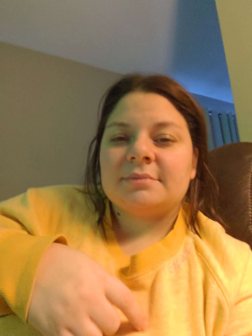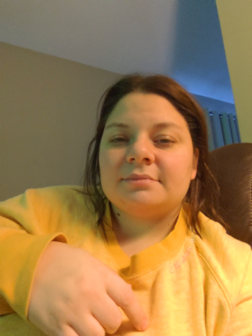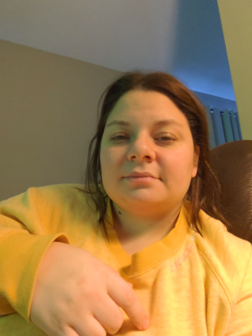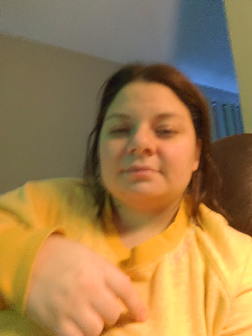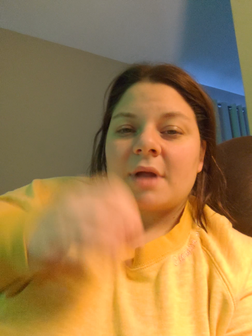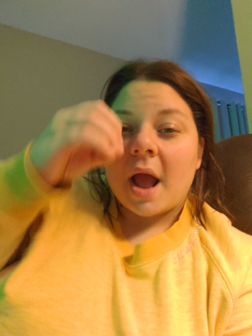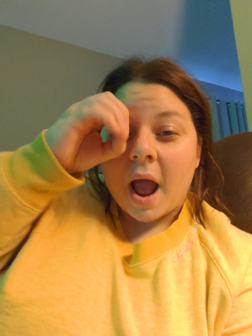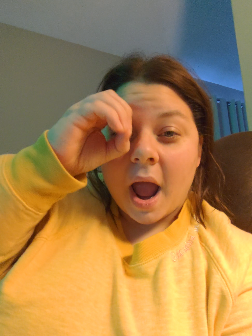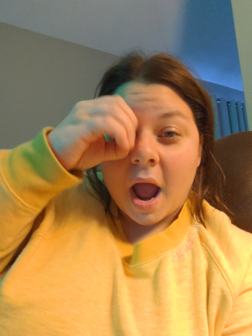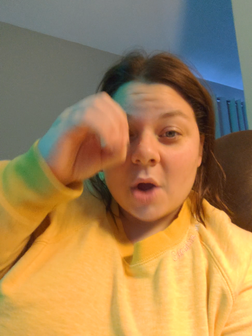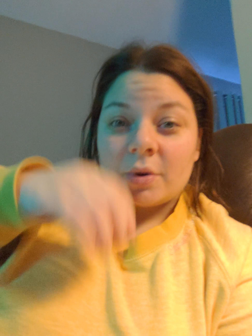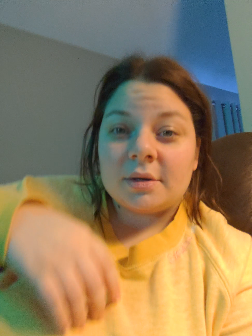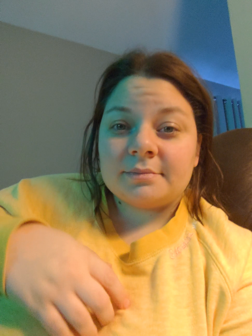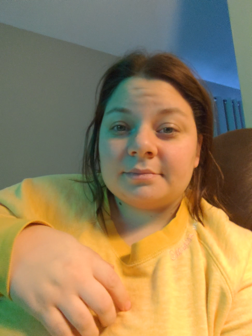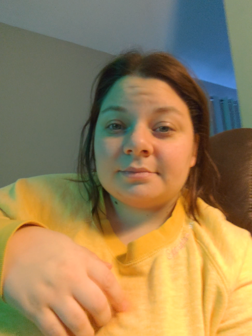owl